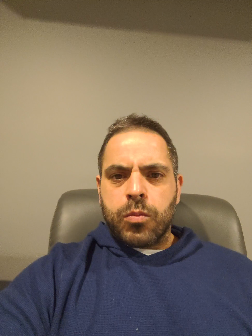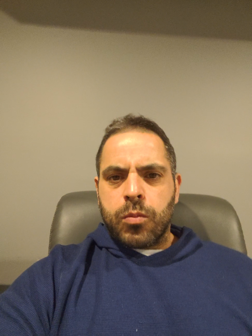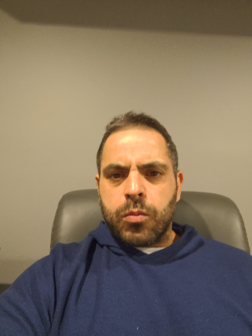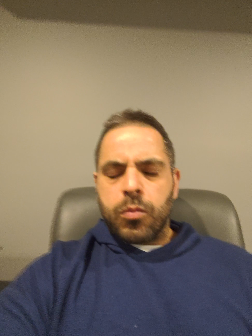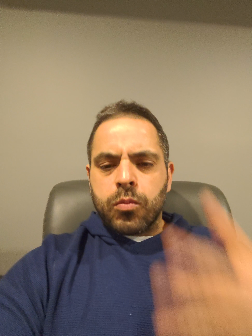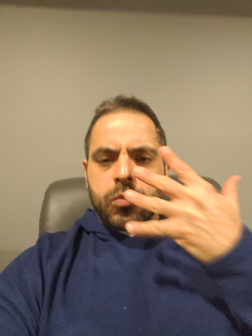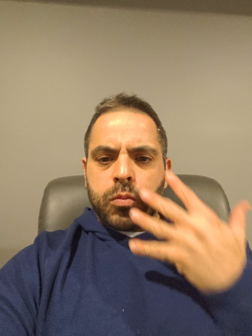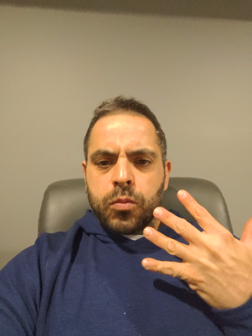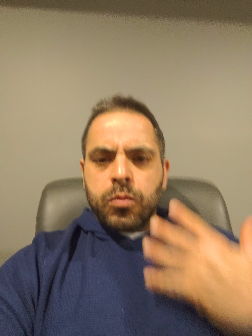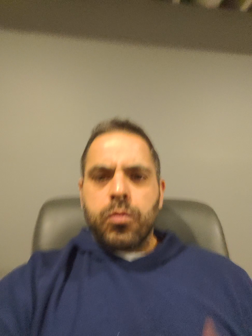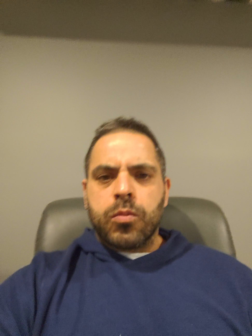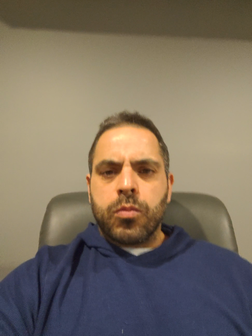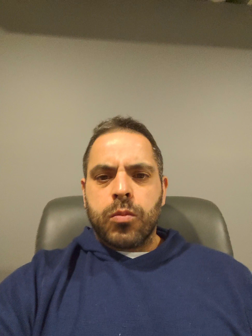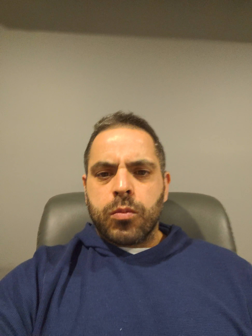sad